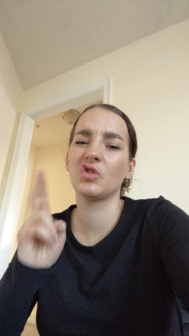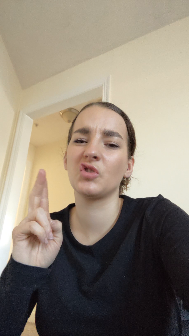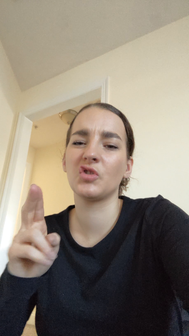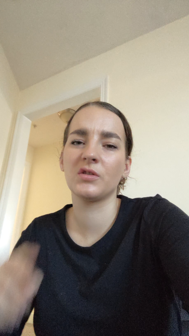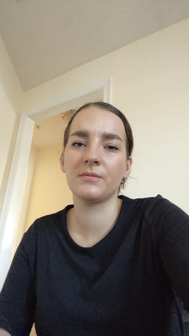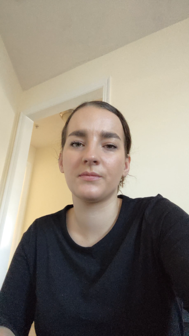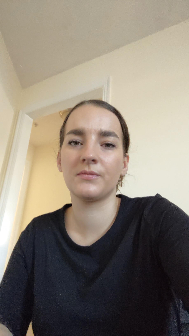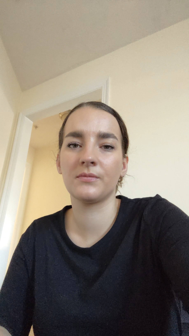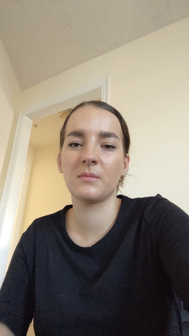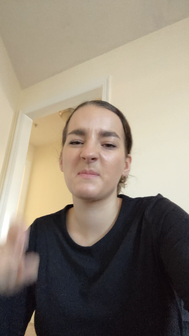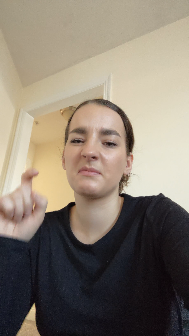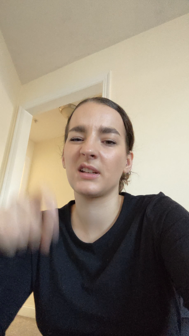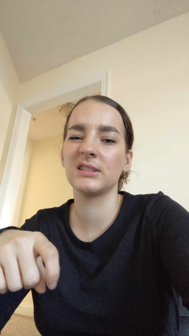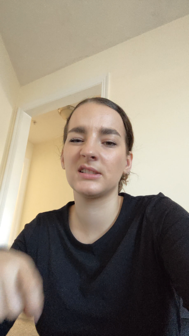must